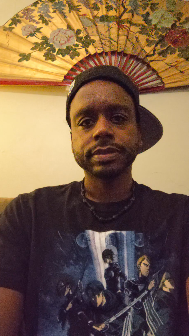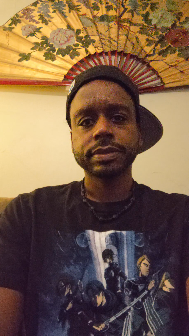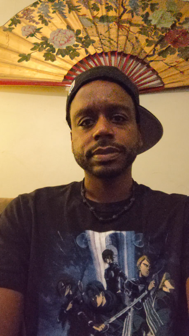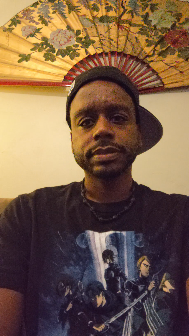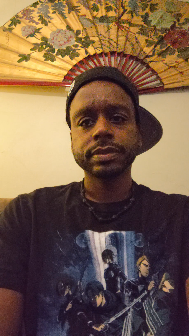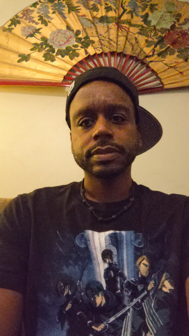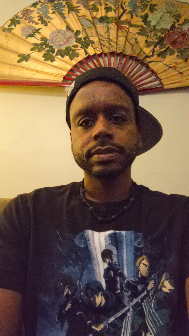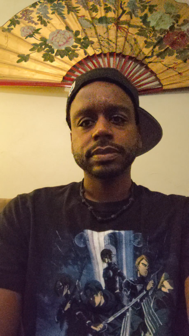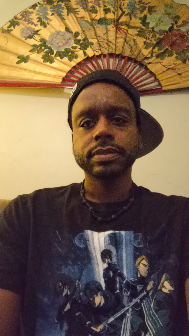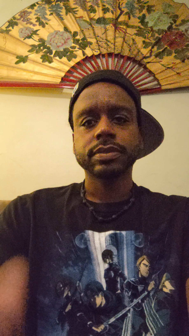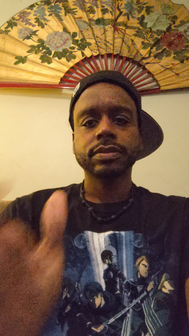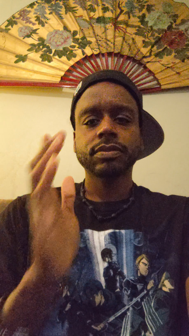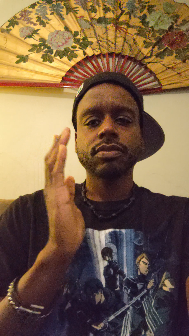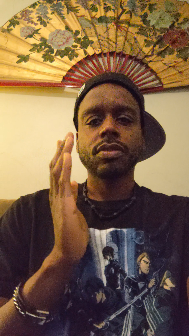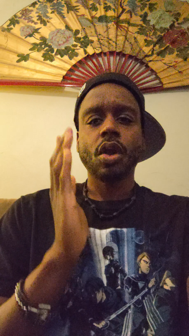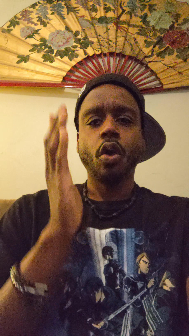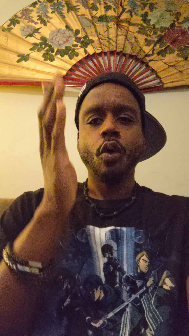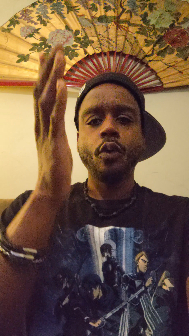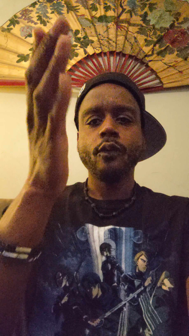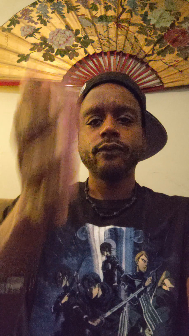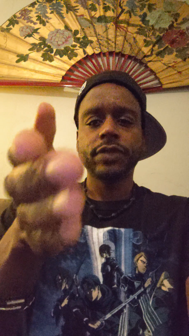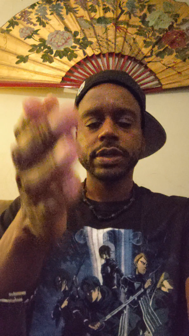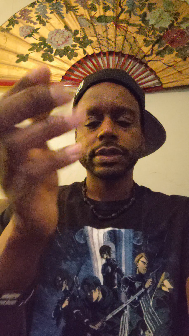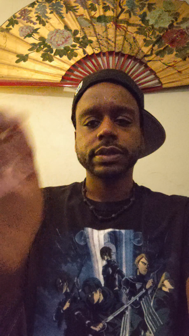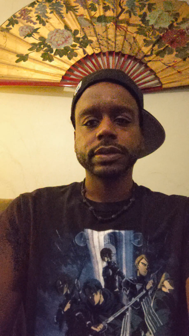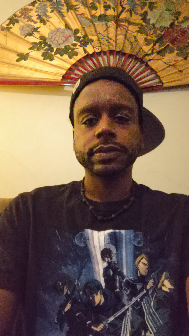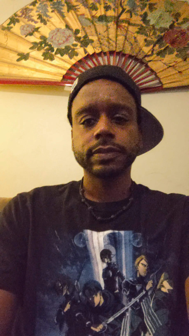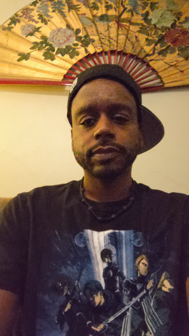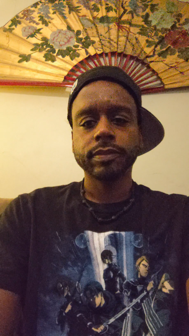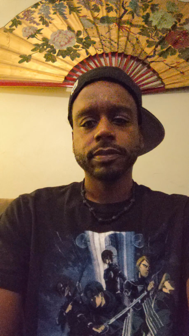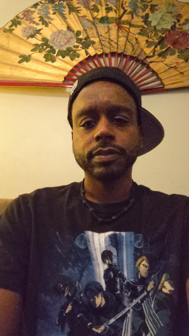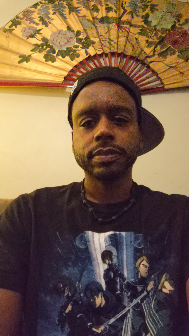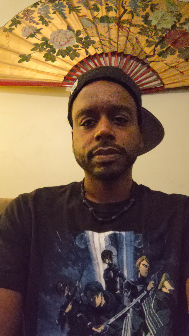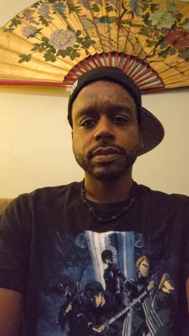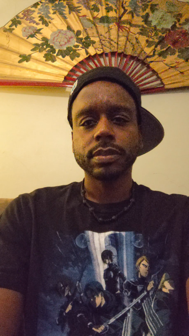over